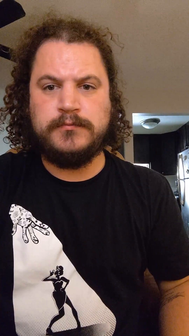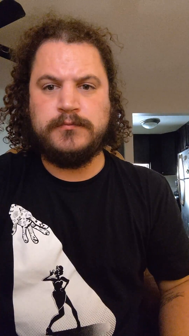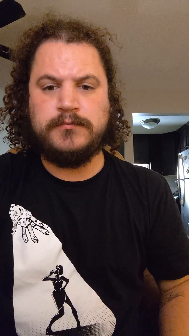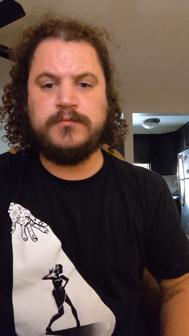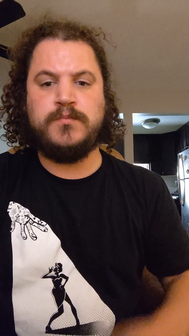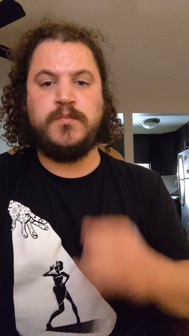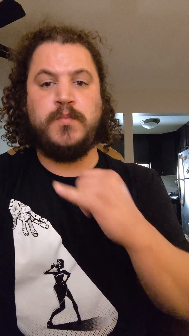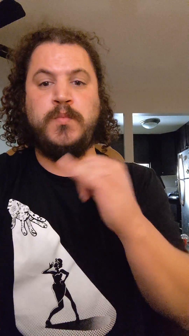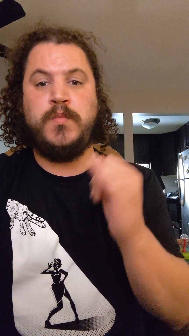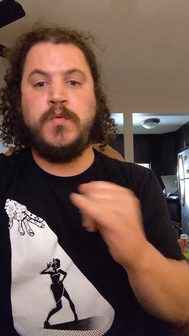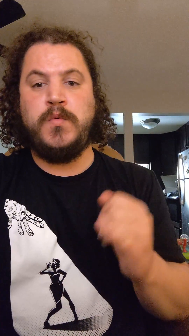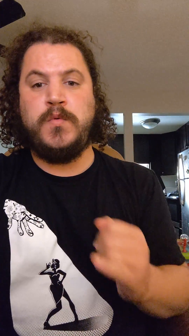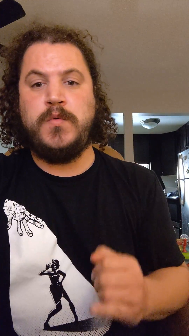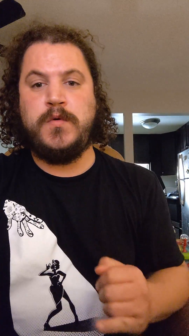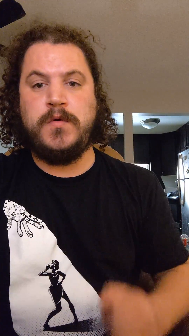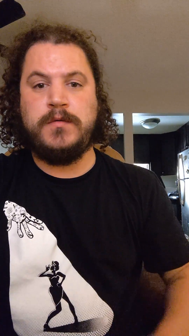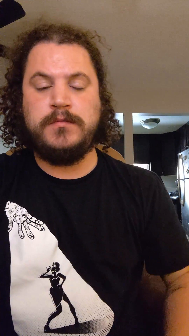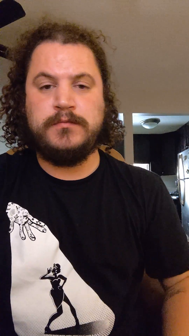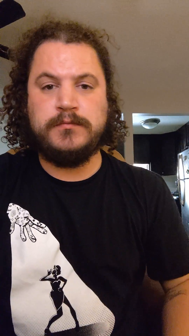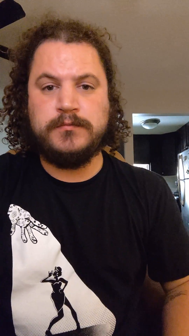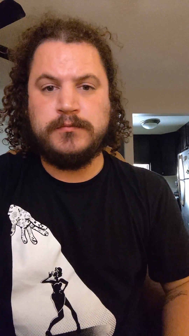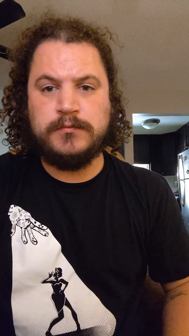draw